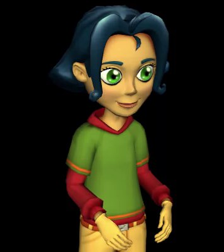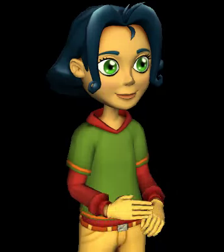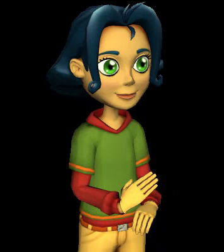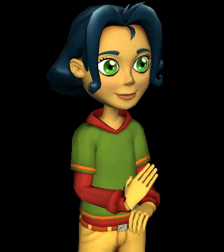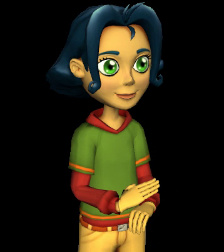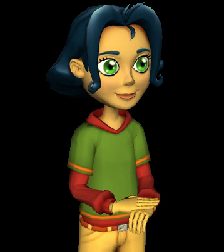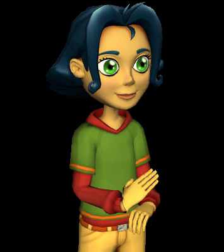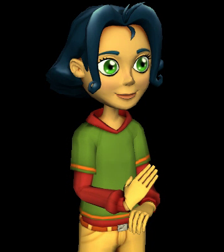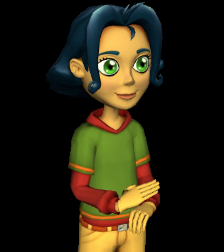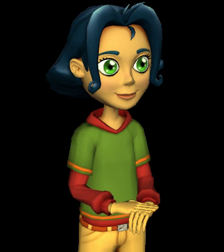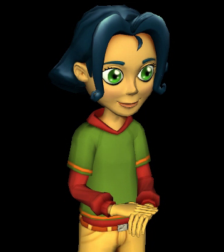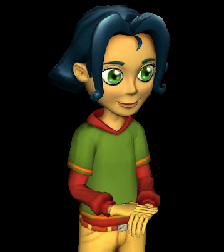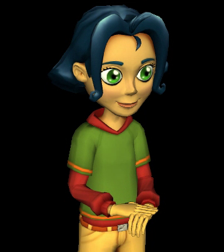تحذير